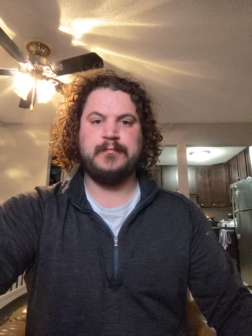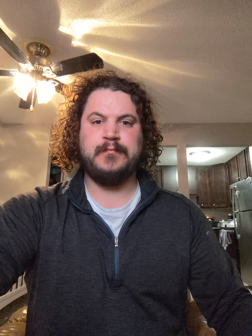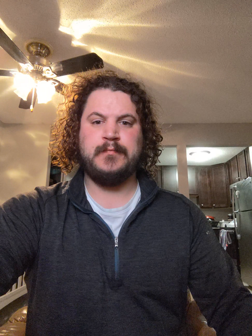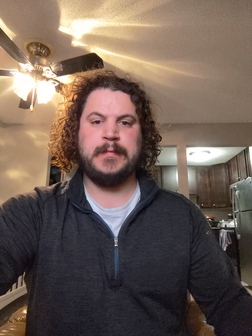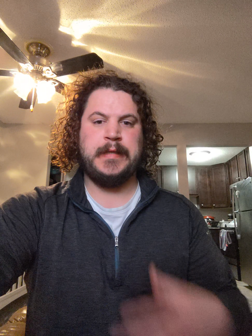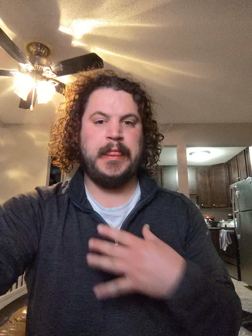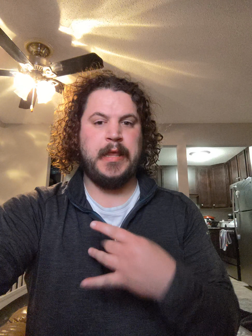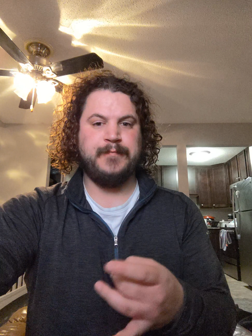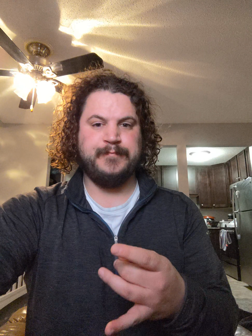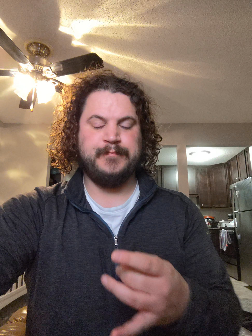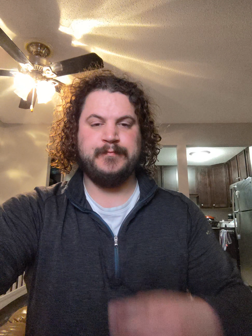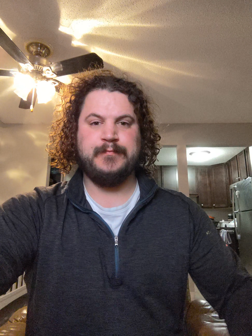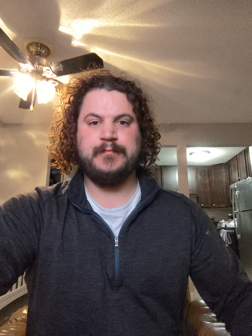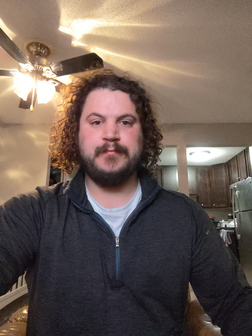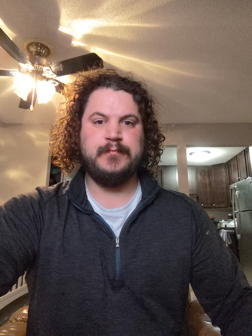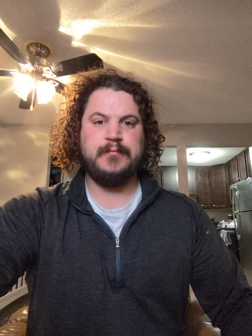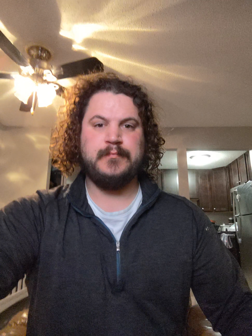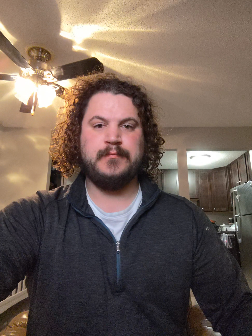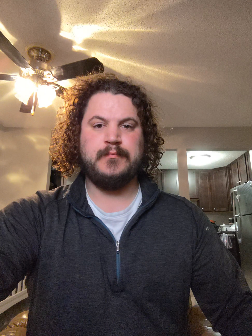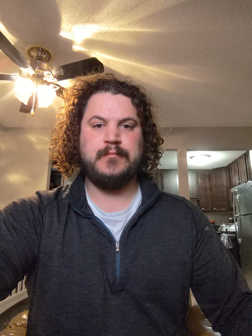like